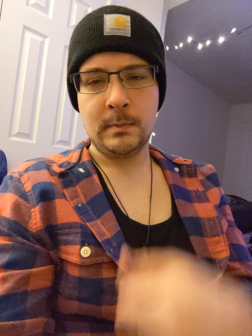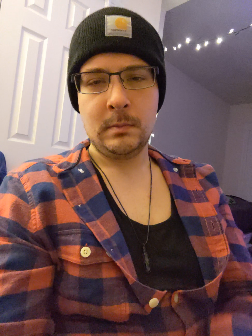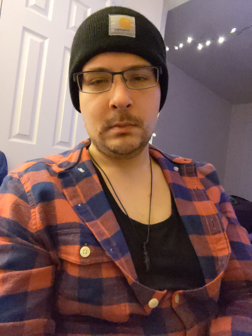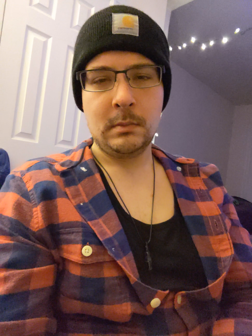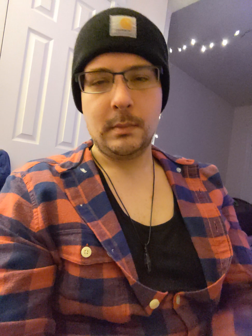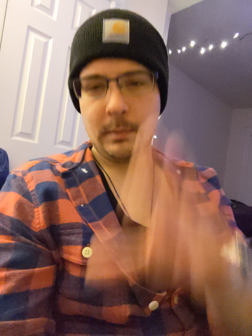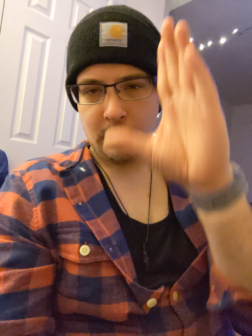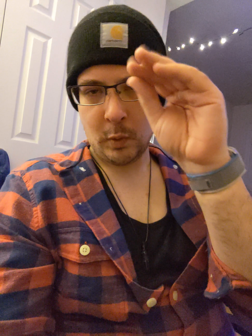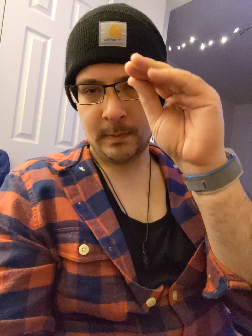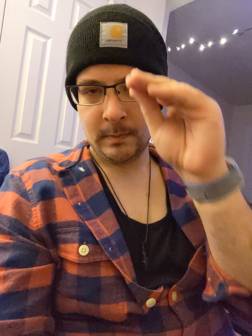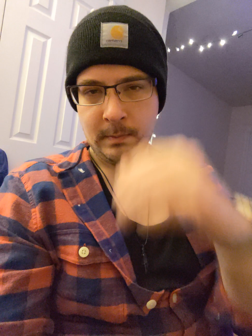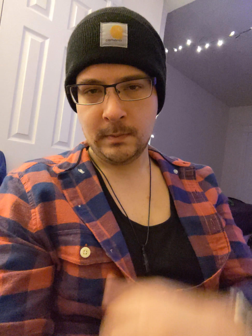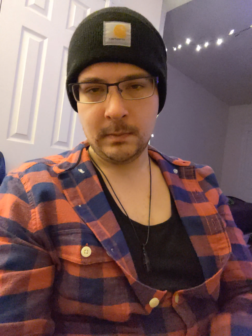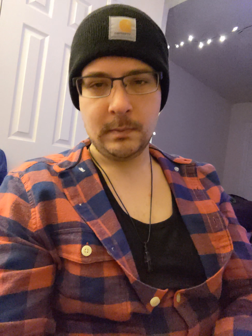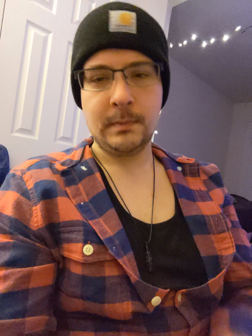boy